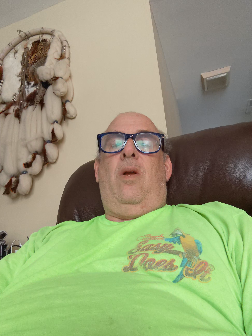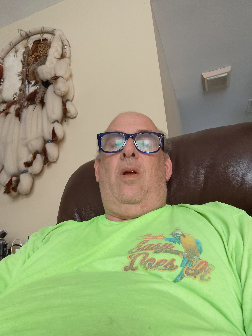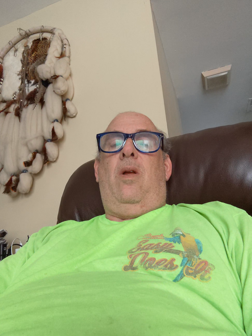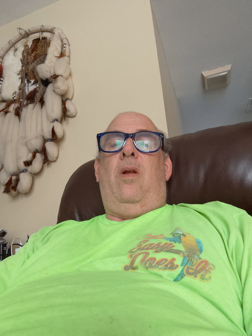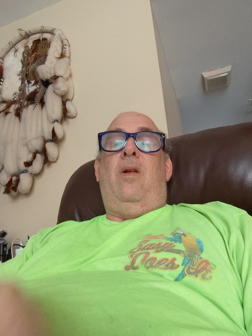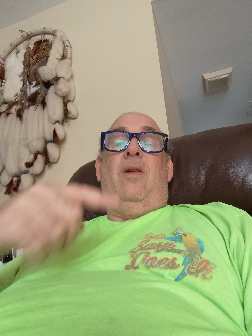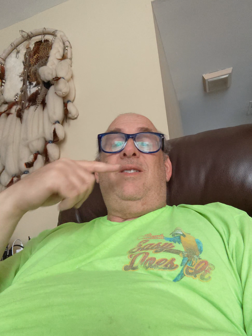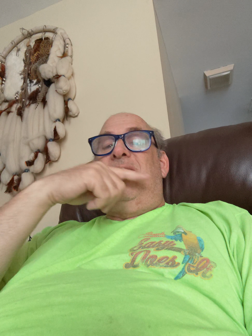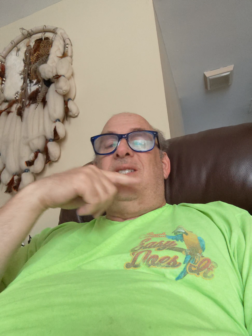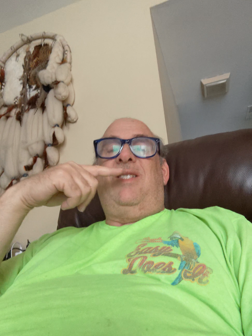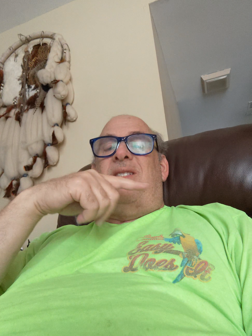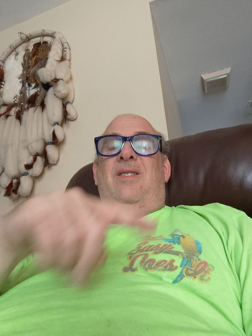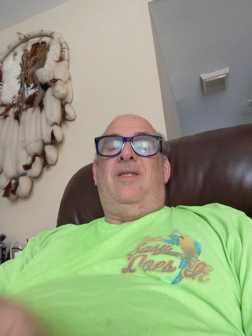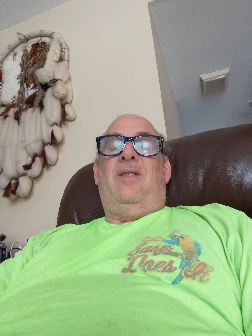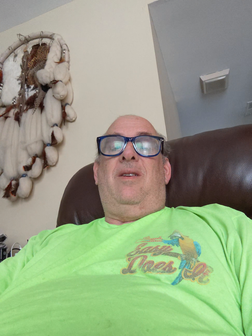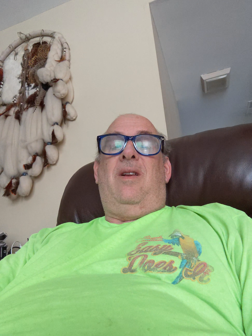toothbrush